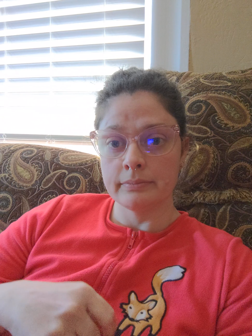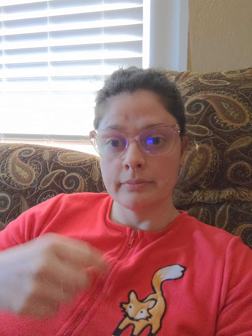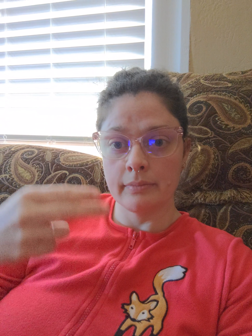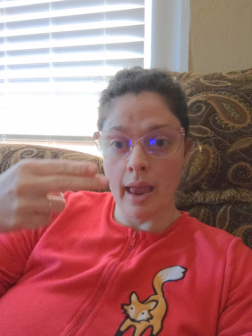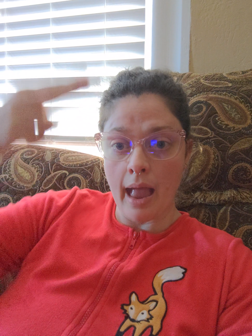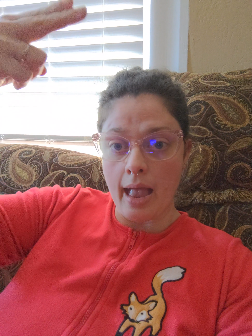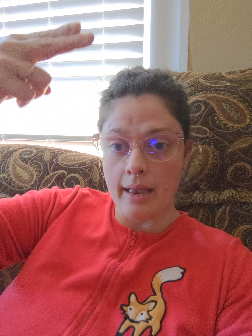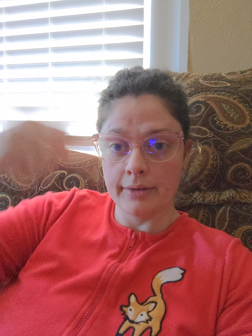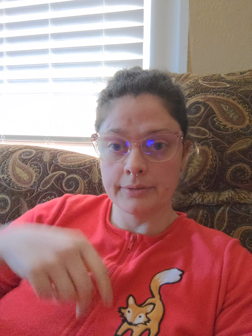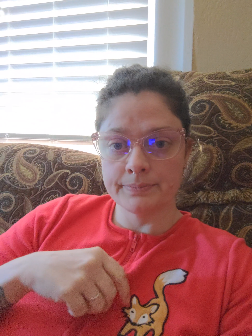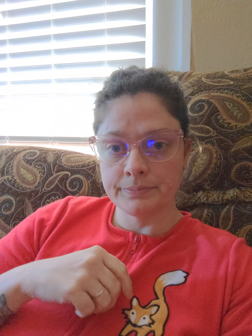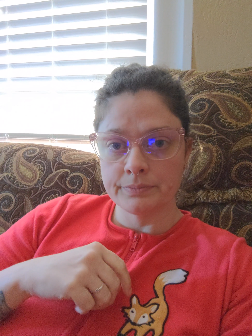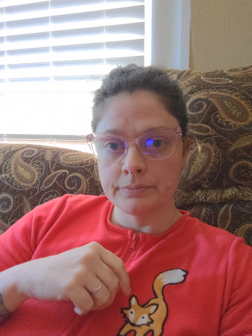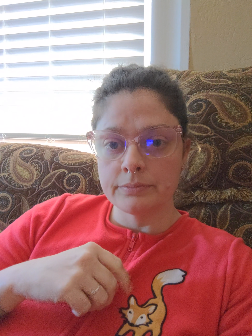high